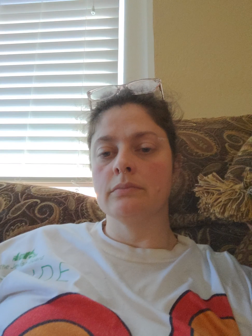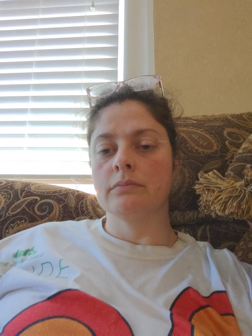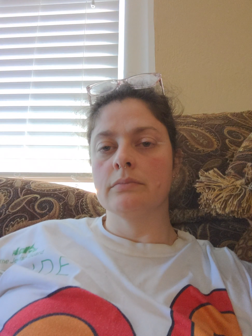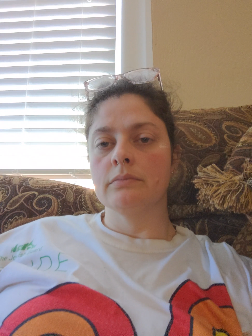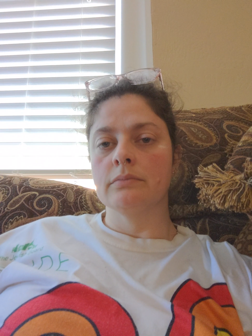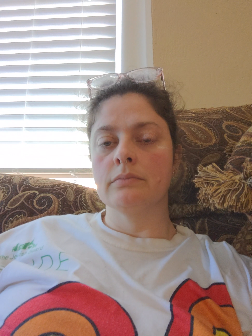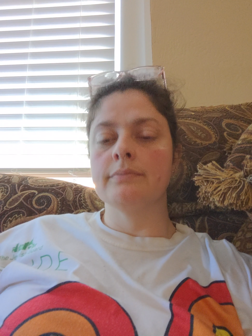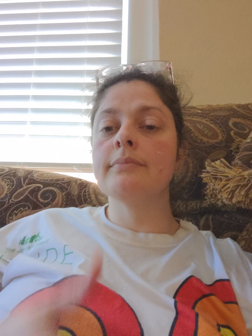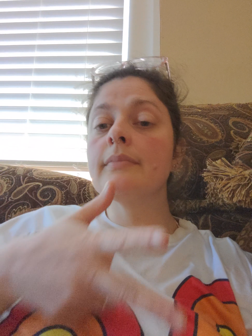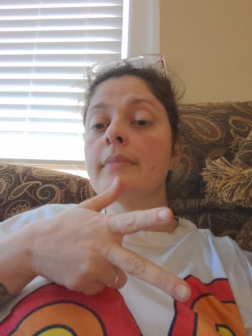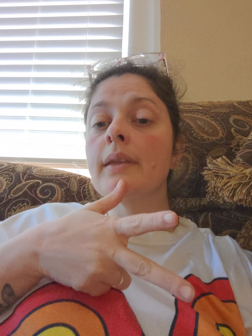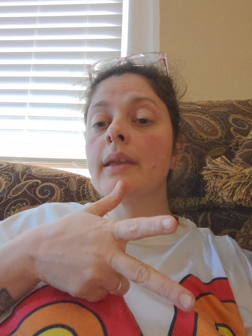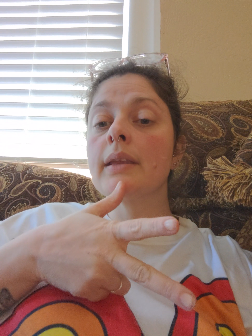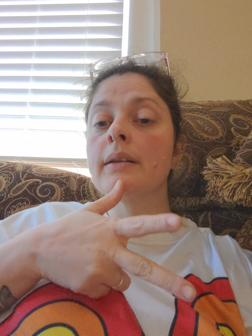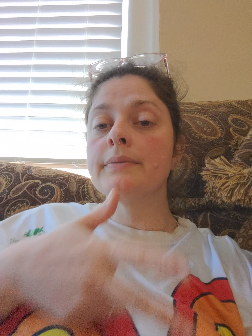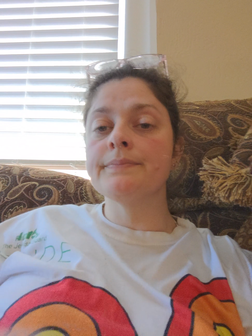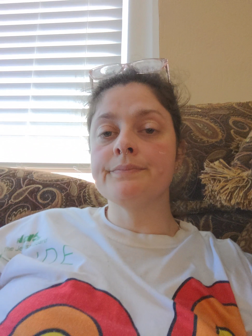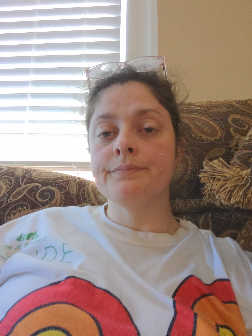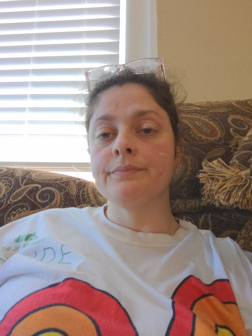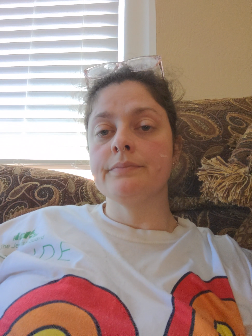hen